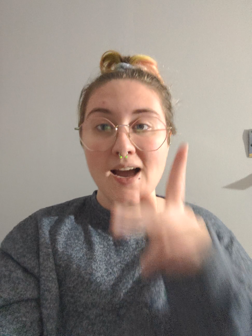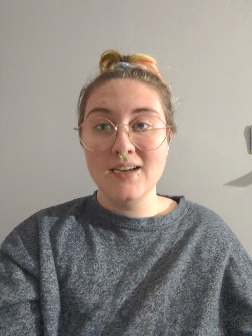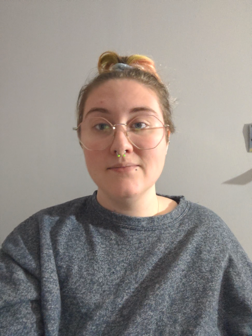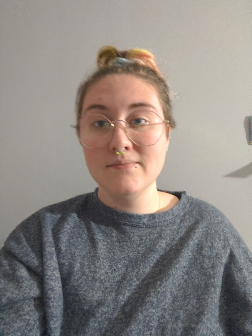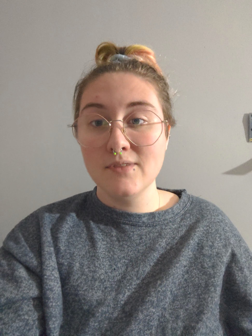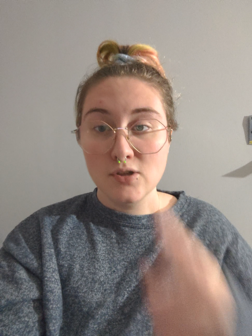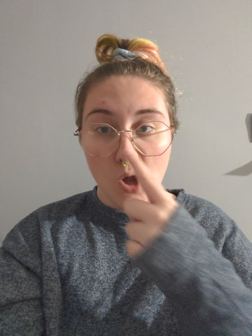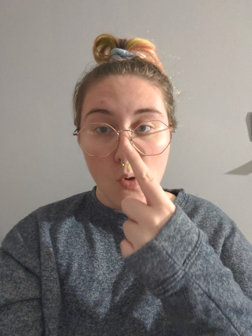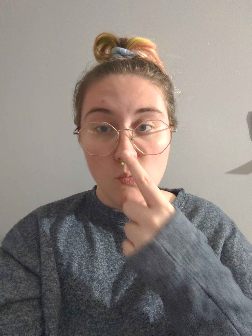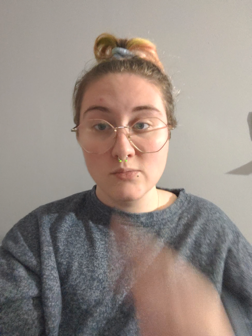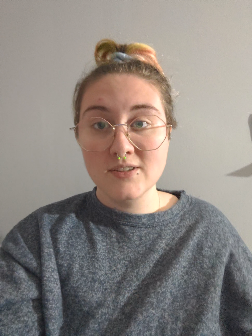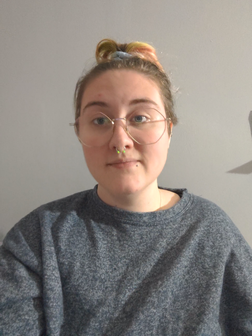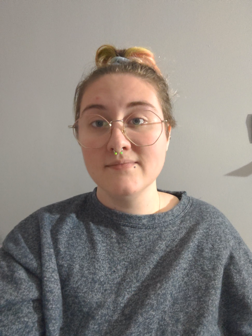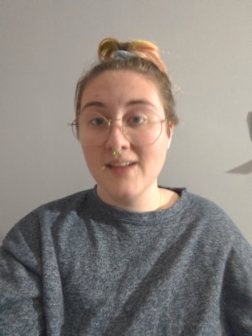nose